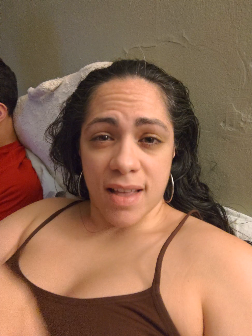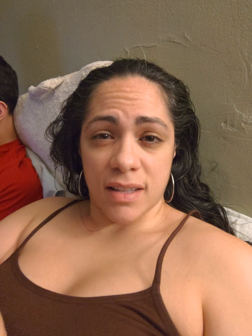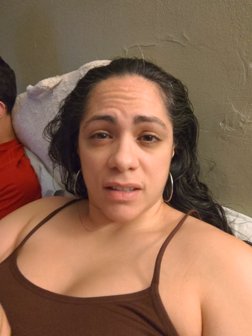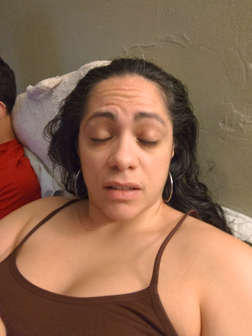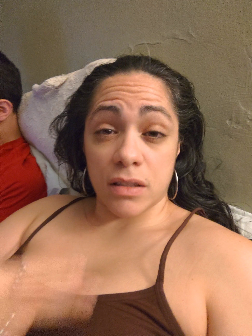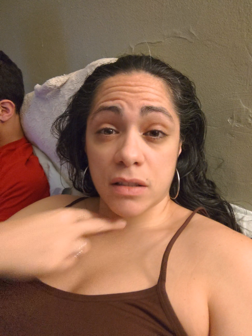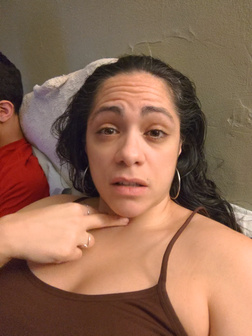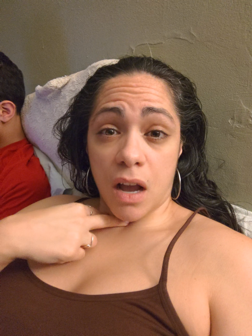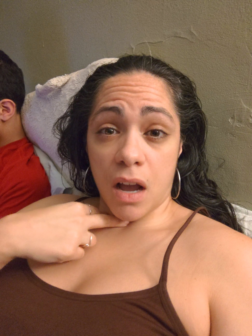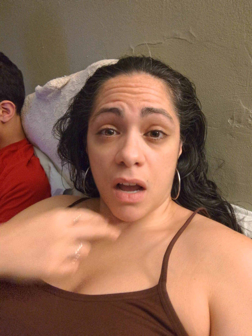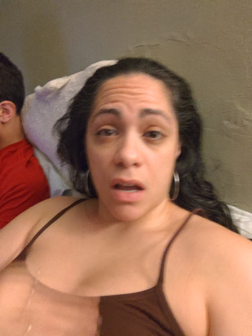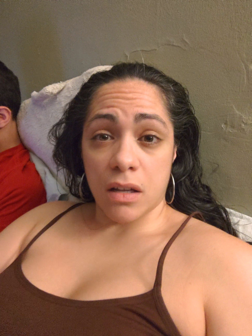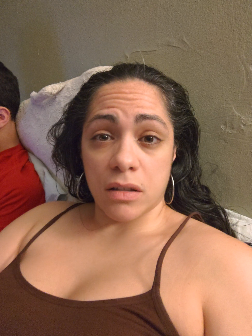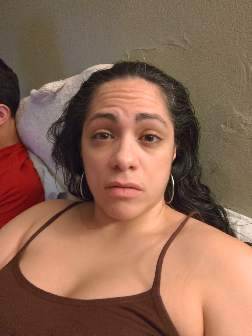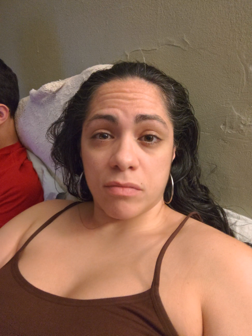stuck